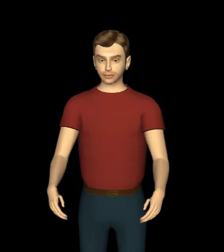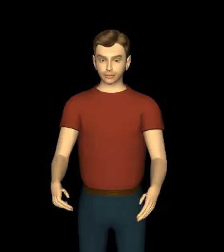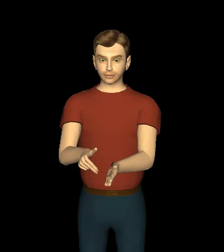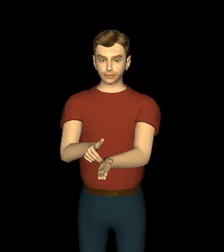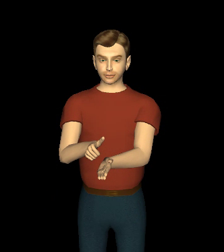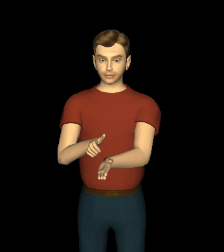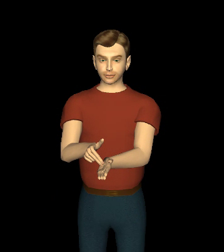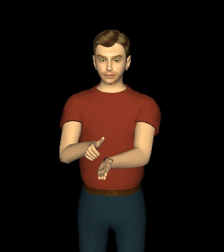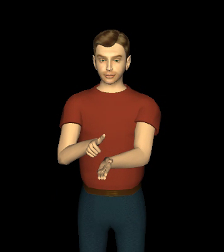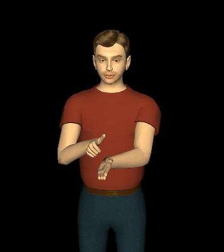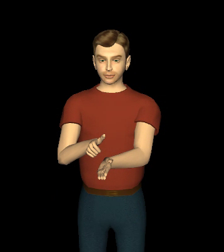سمنة